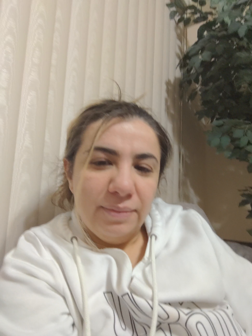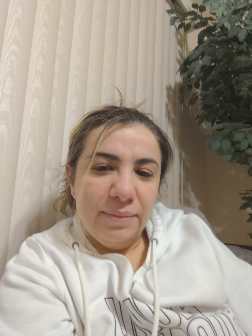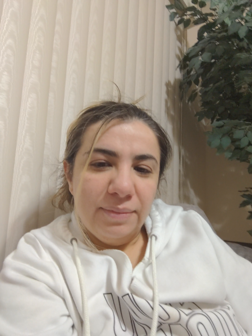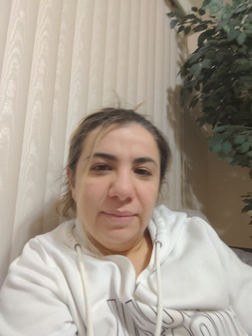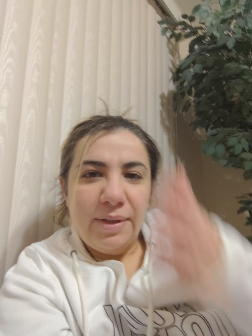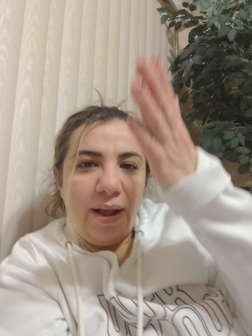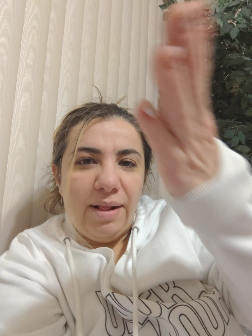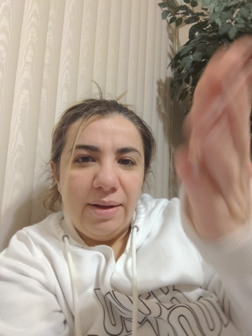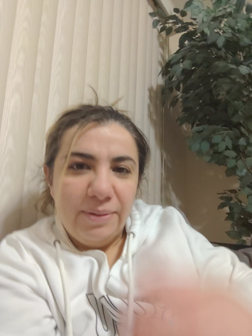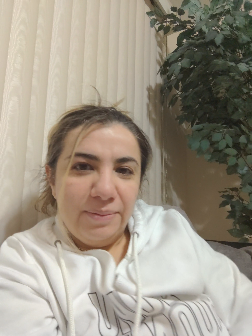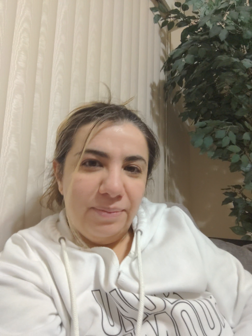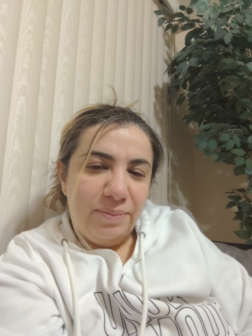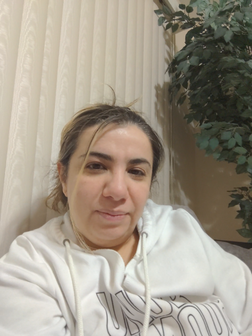there